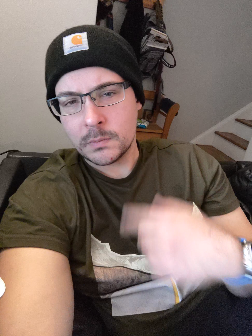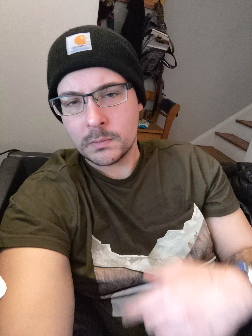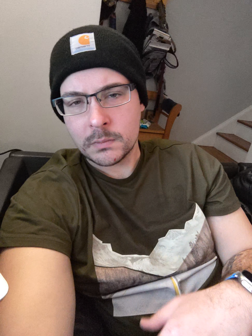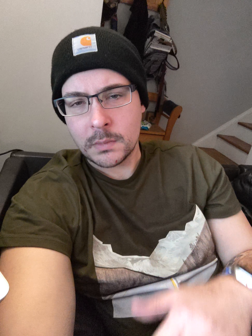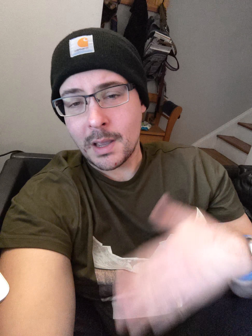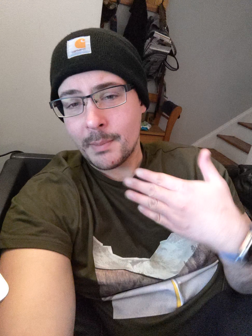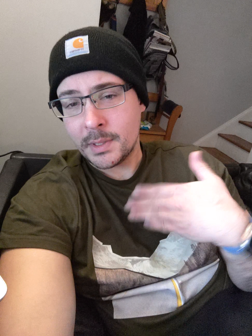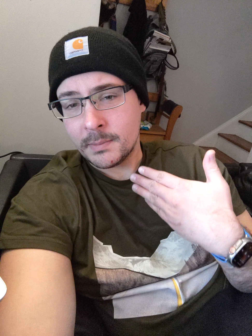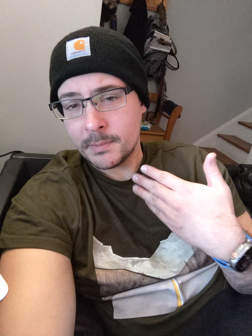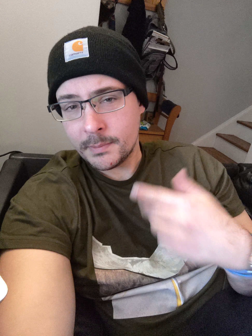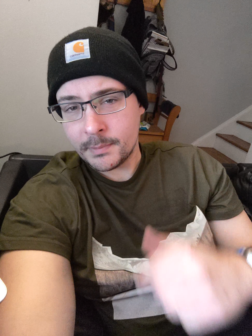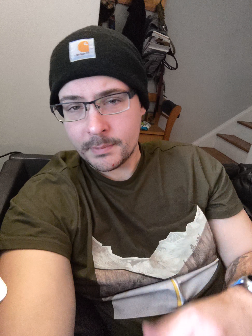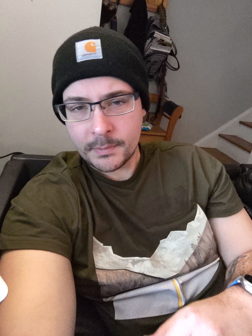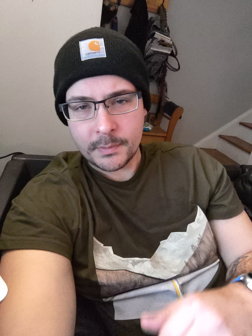happy